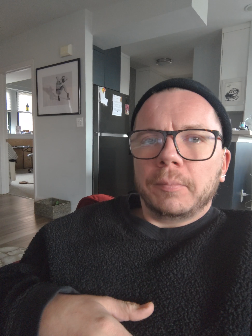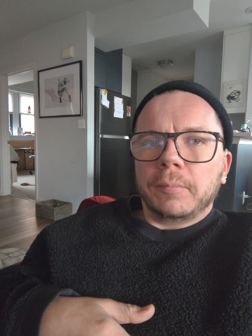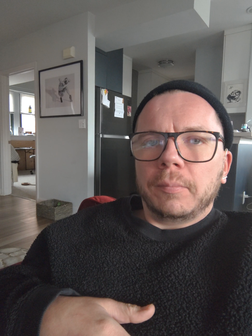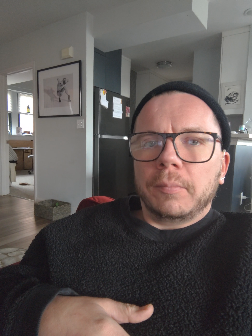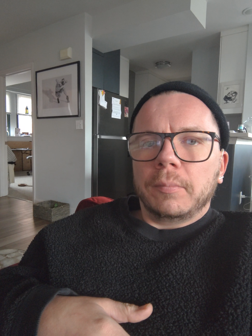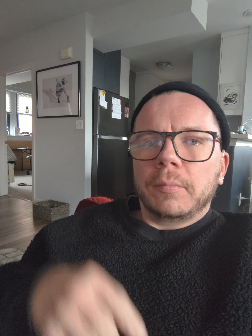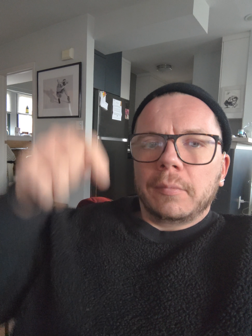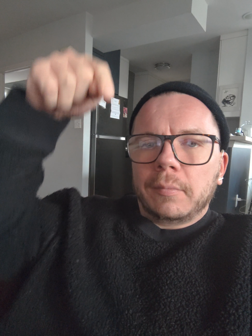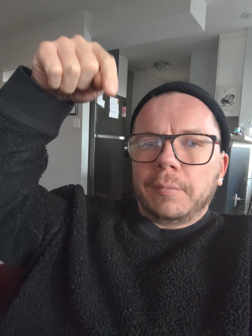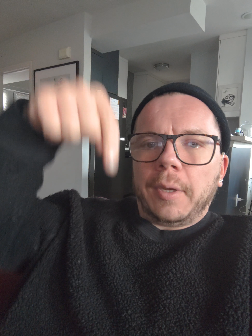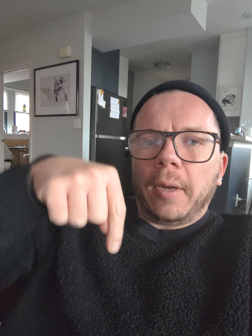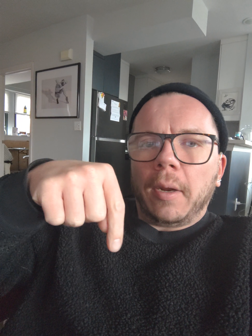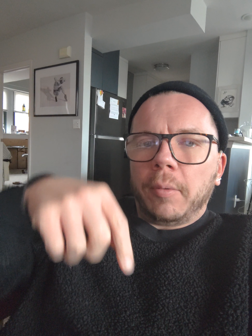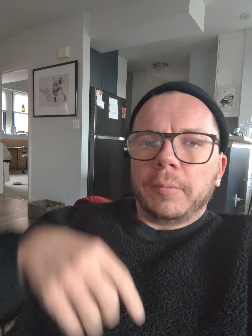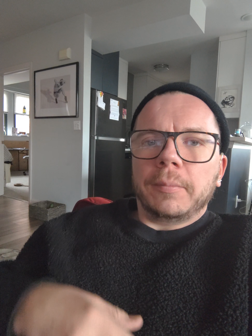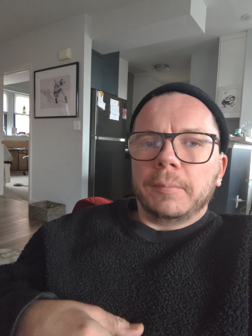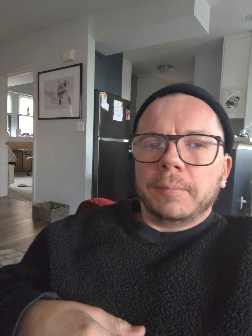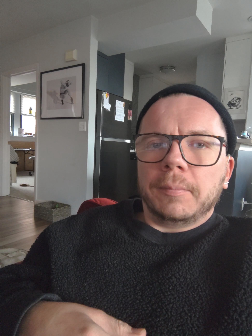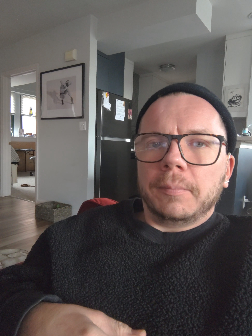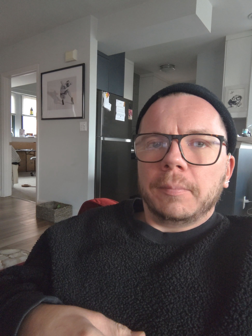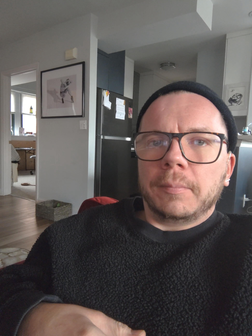down